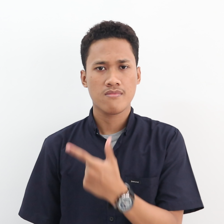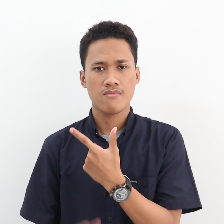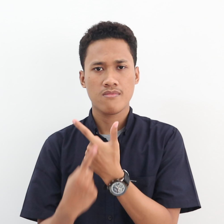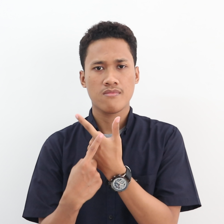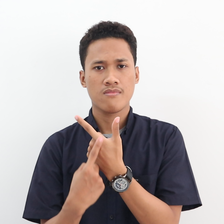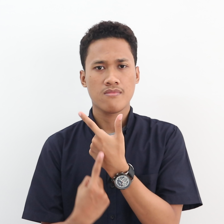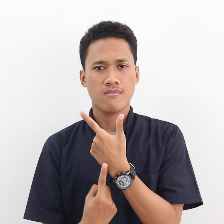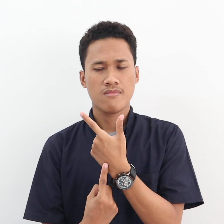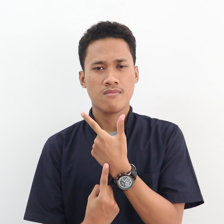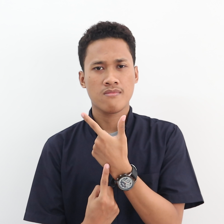Y